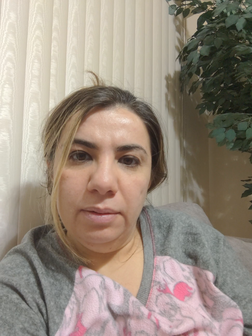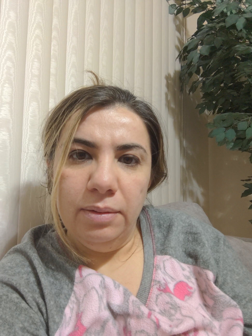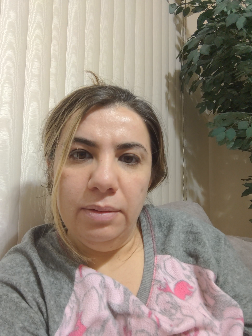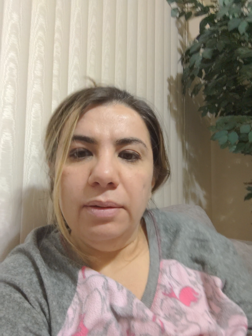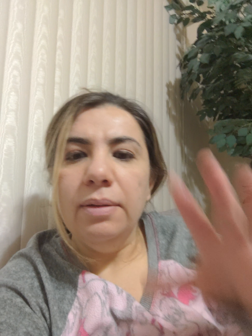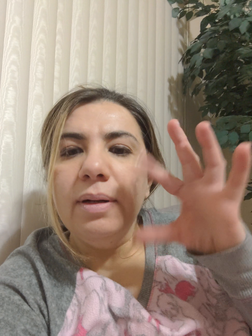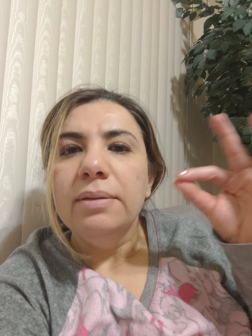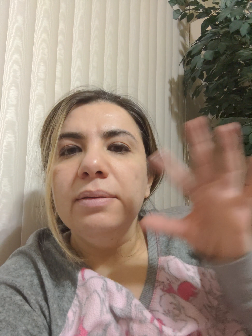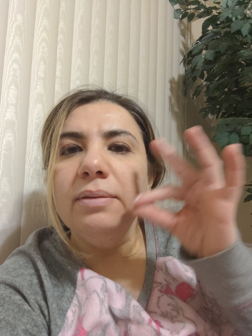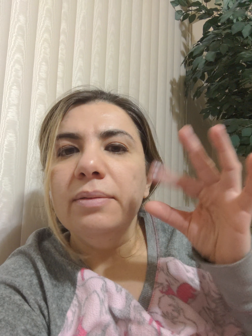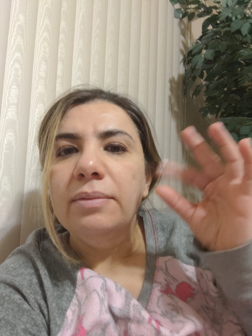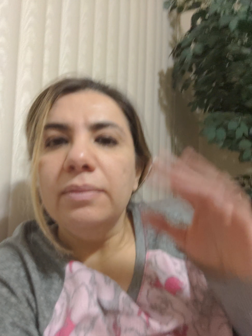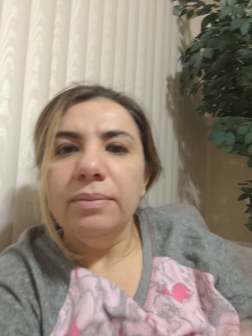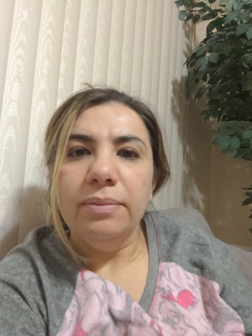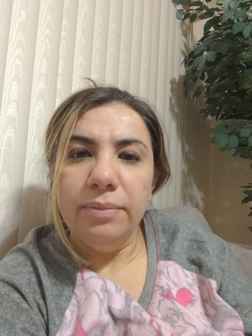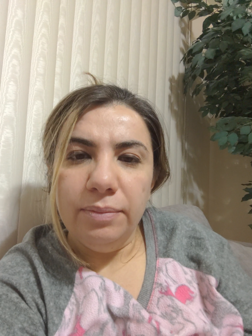cat